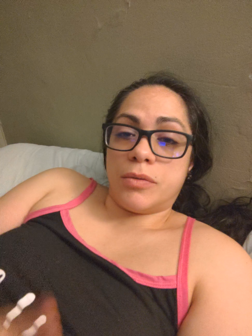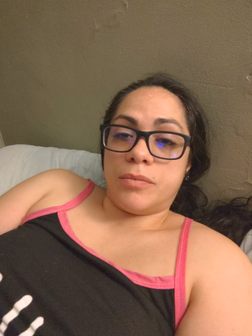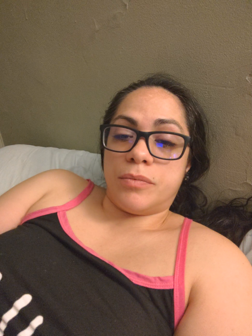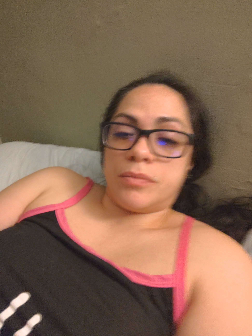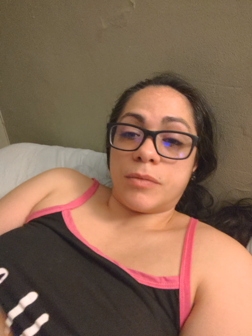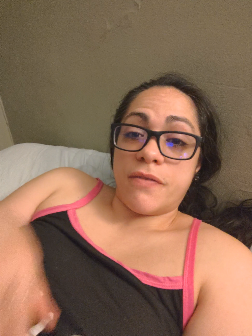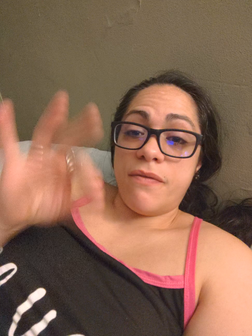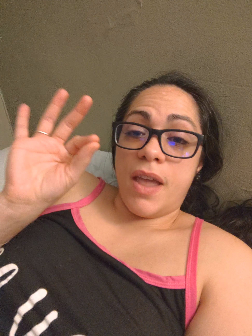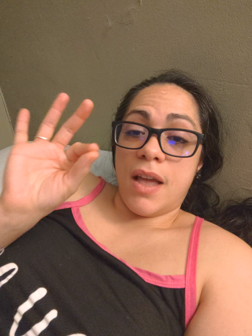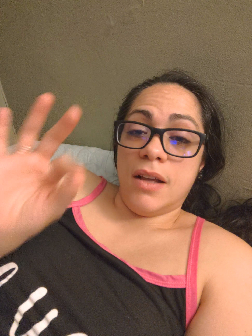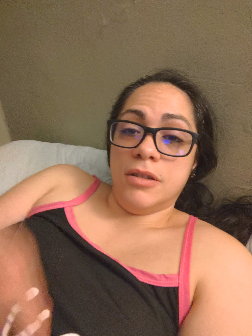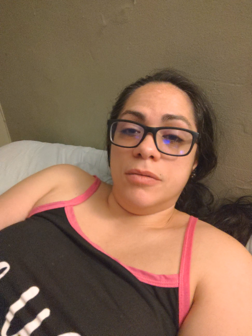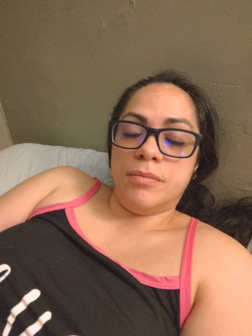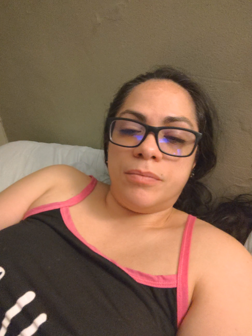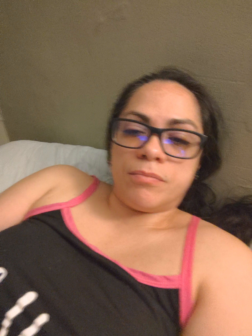find